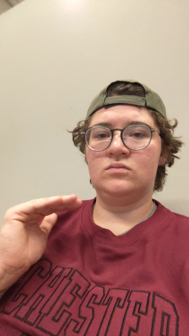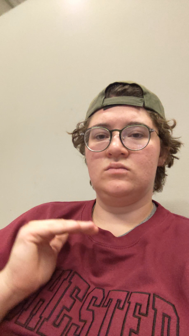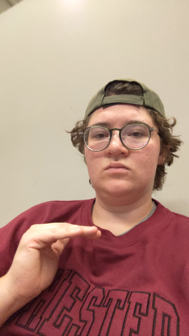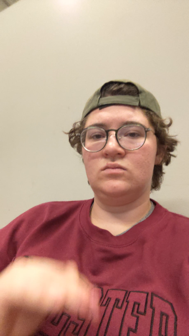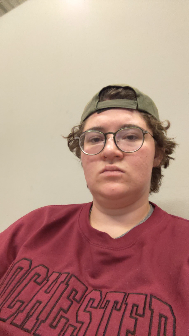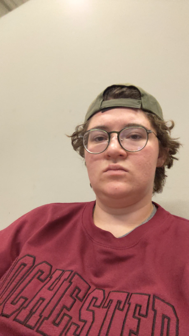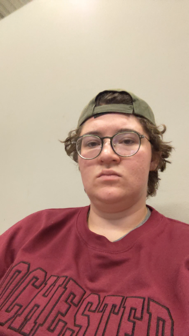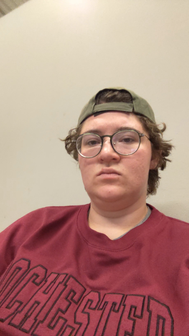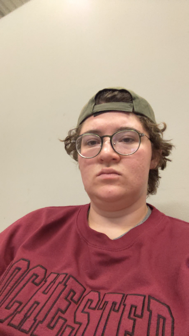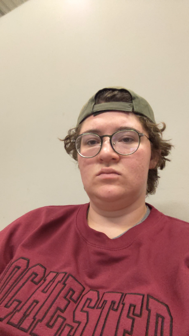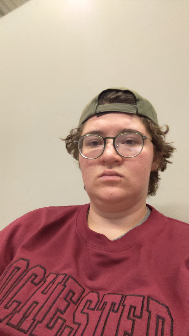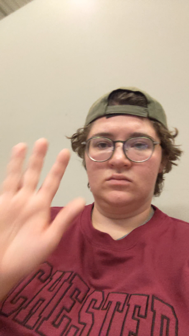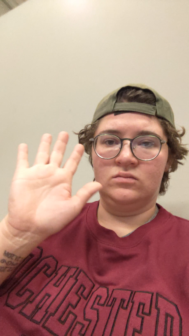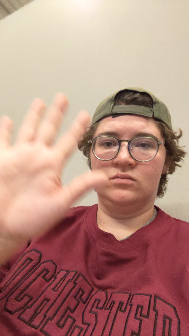give me five